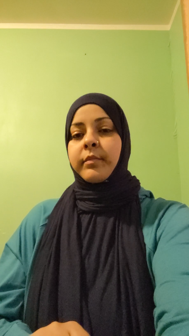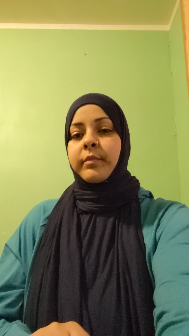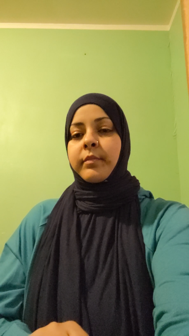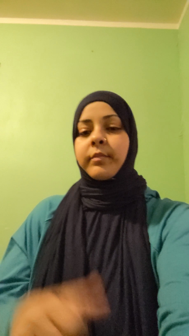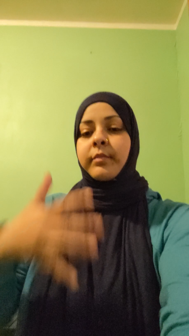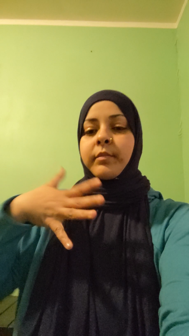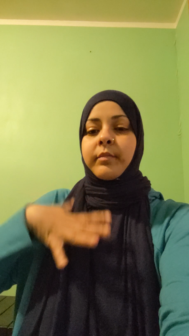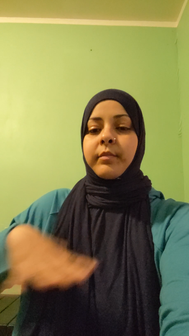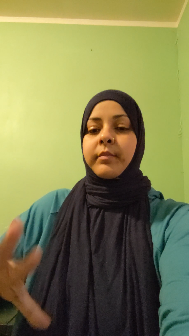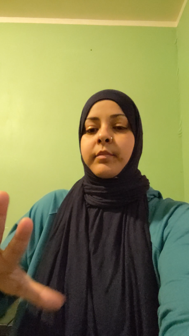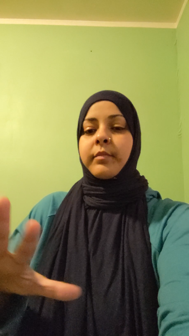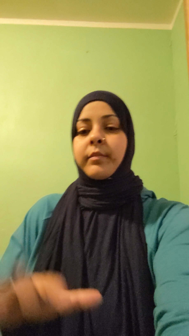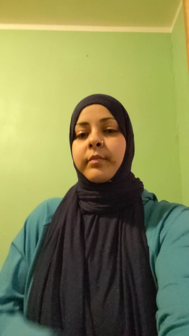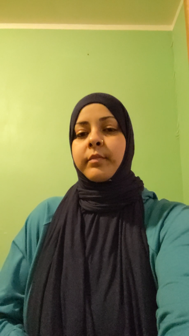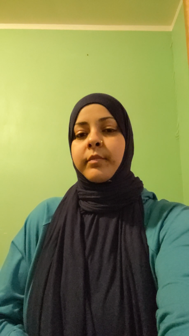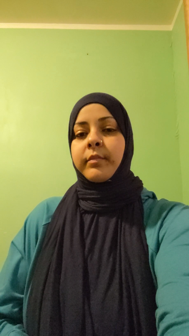dress